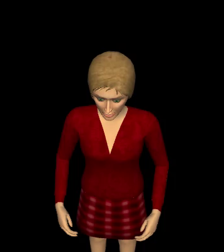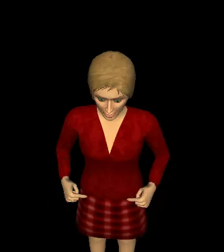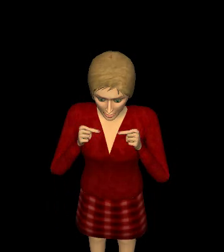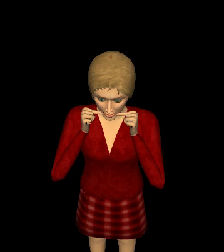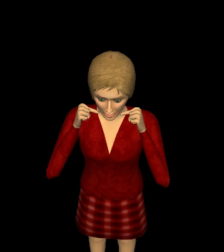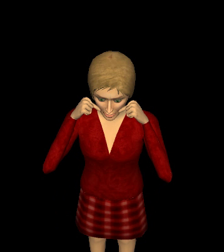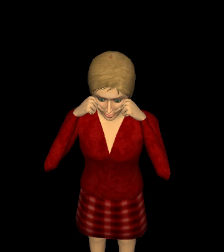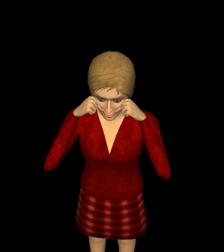يبتسم